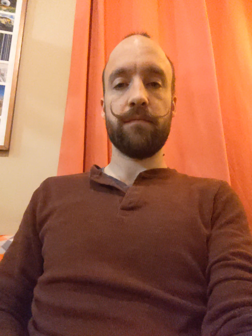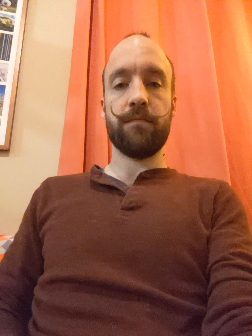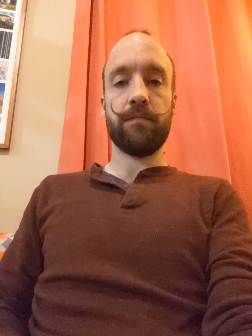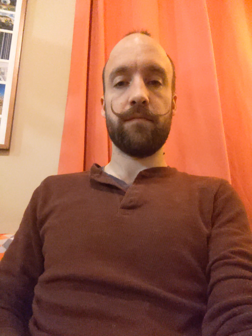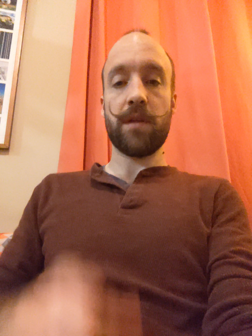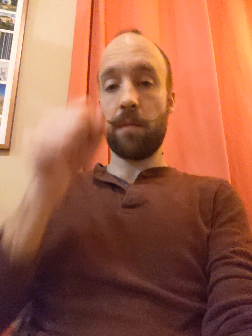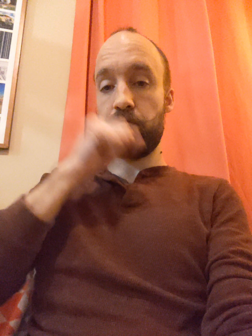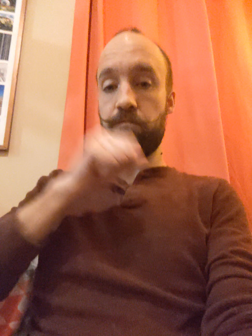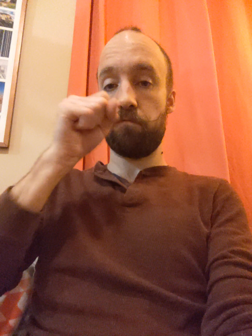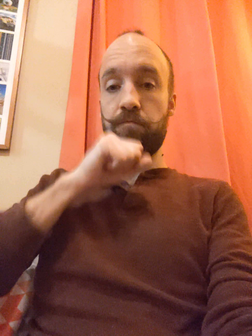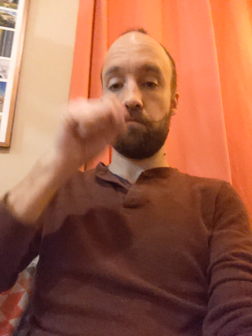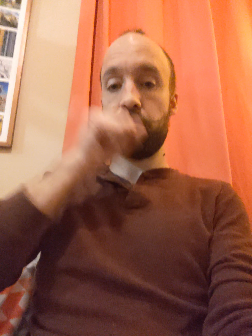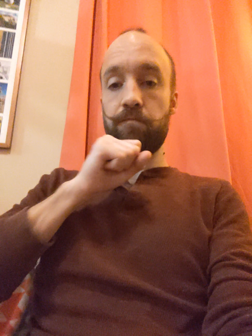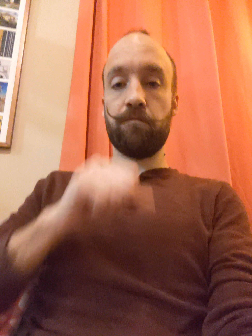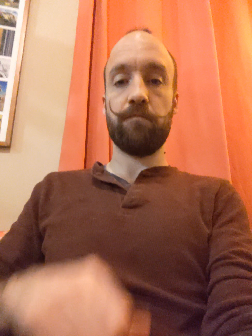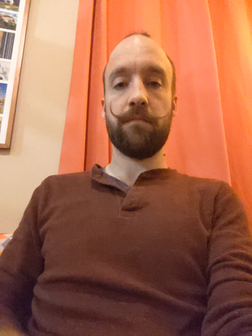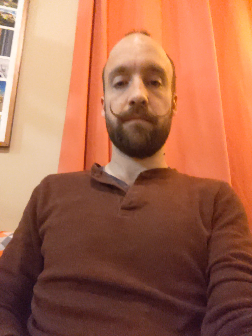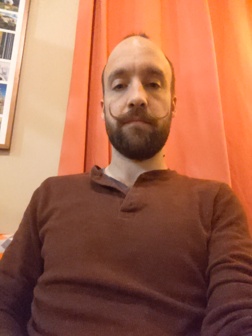ice cream